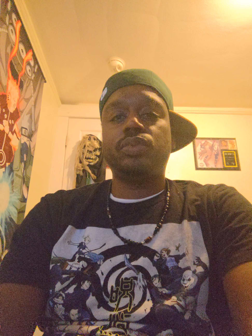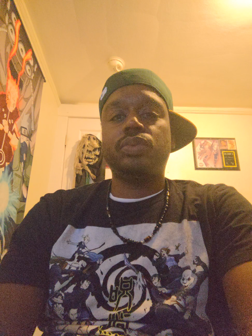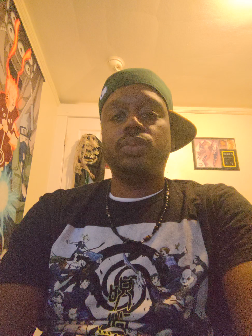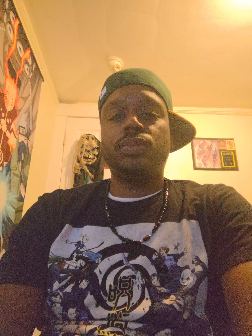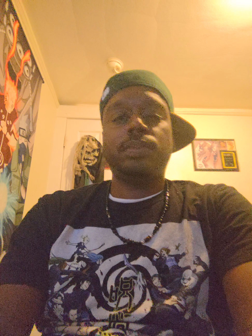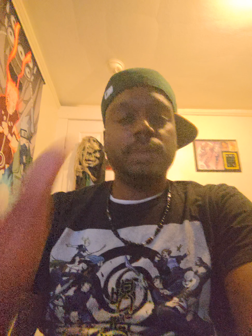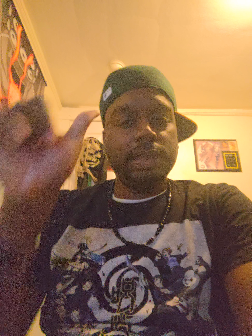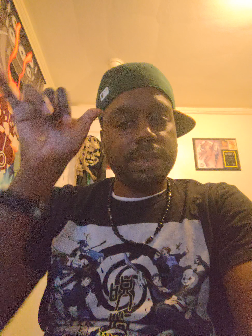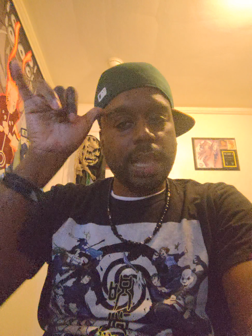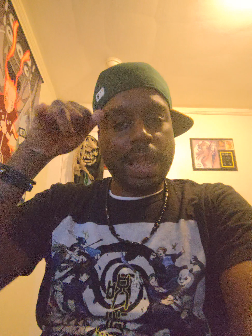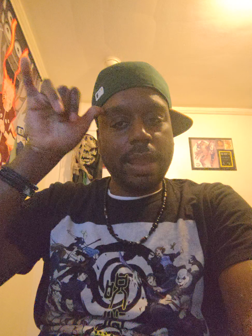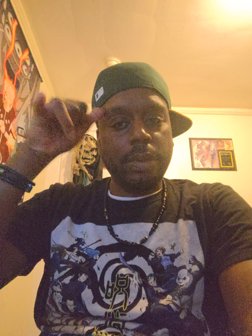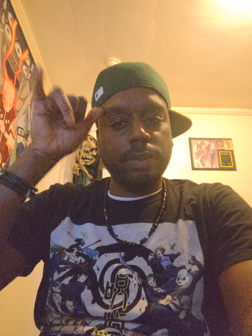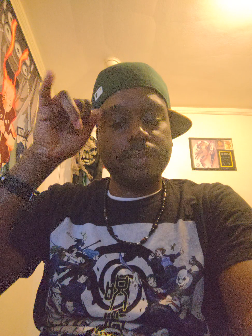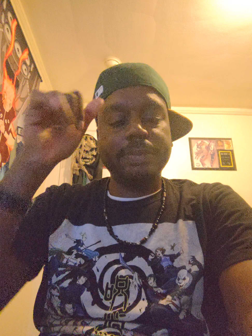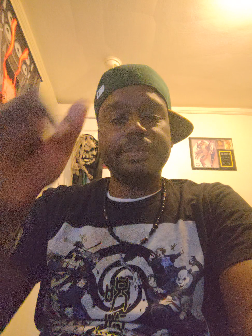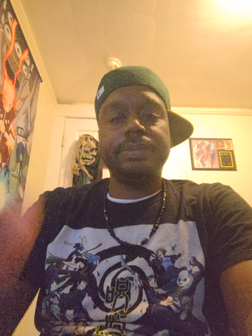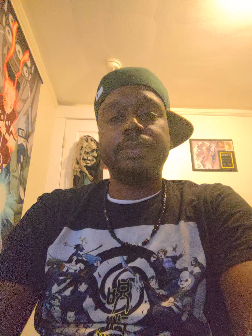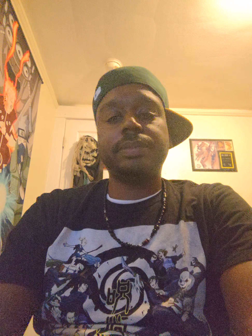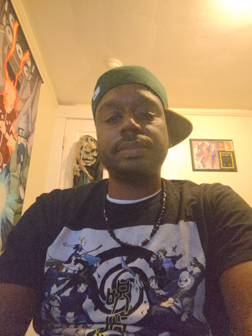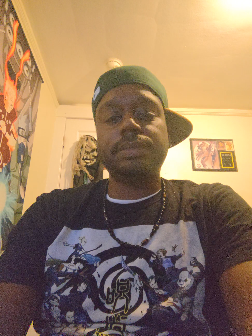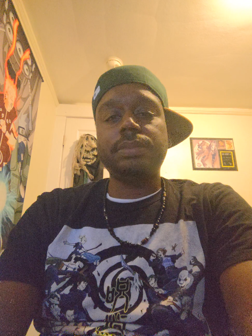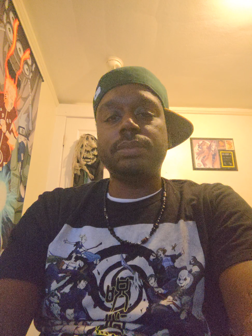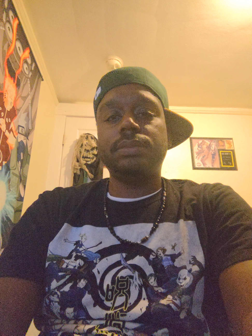cow